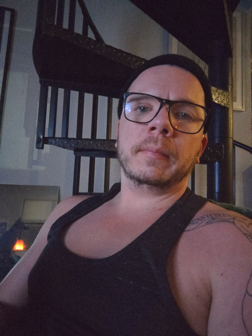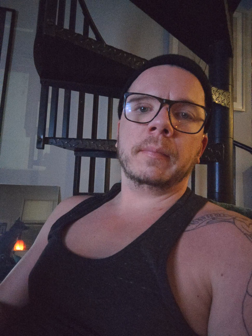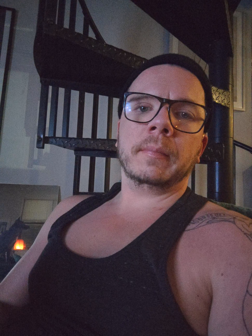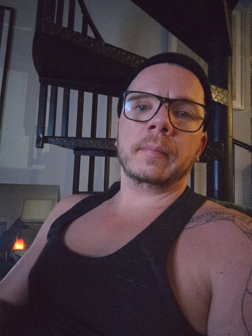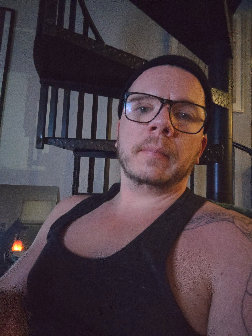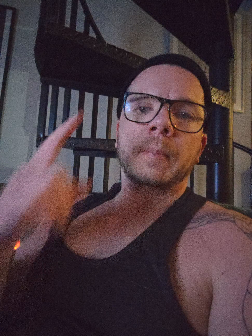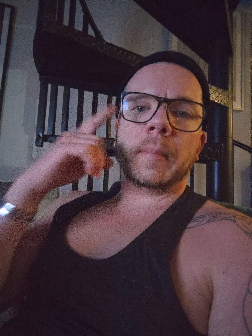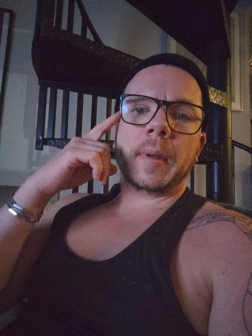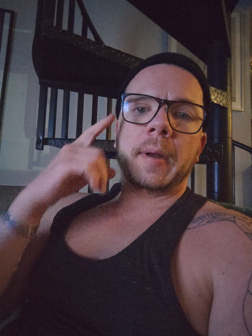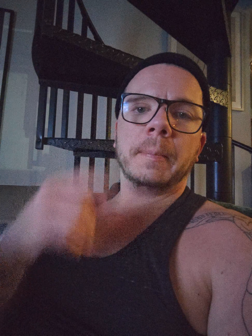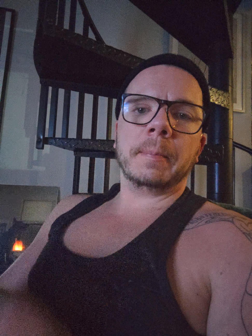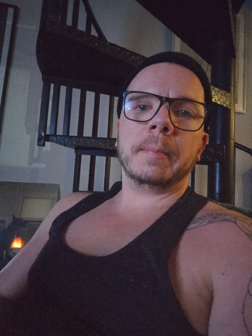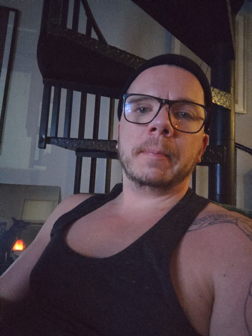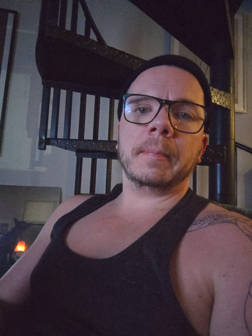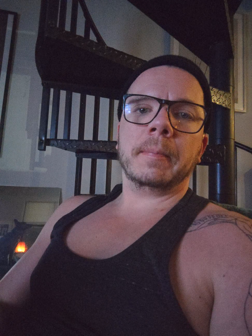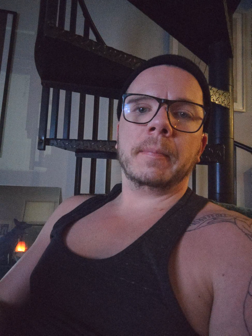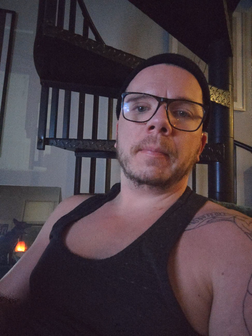penny